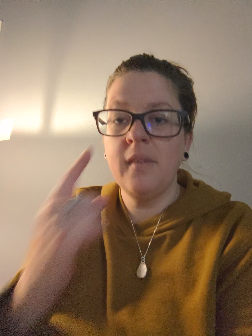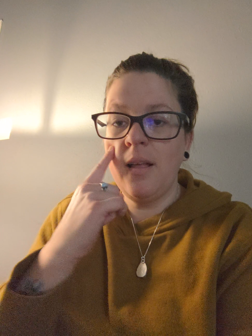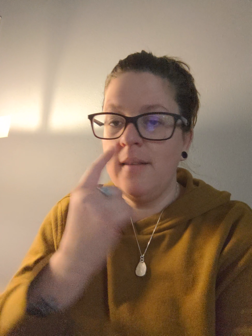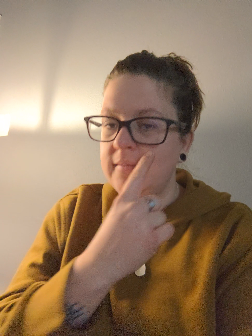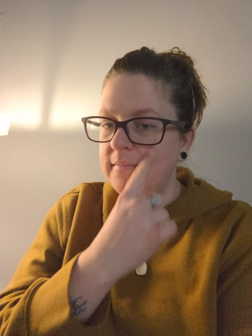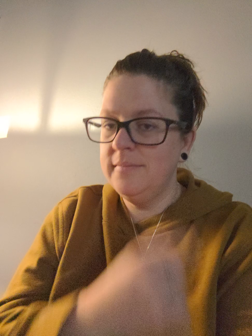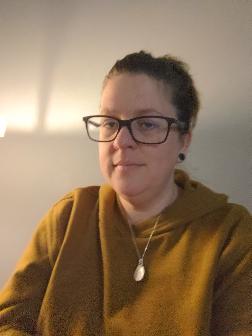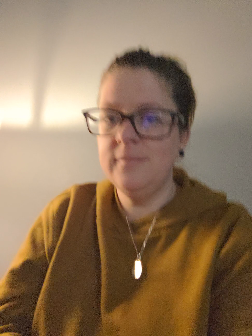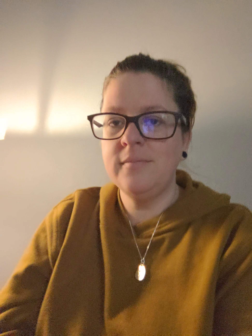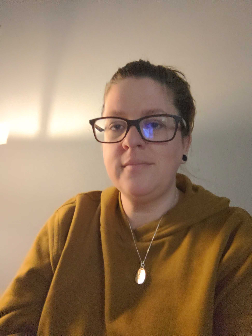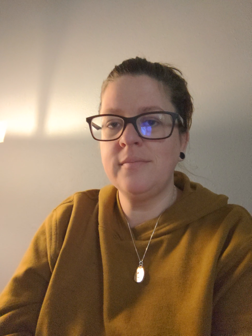eye